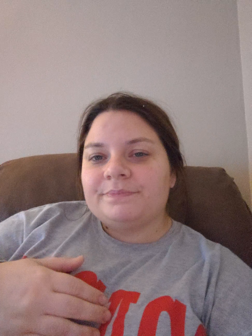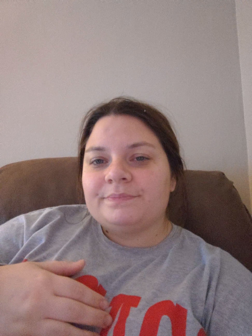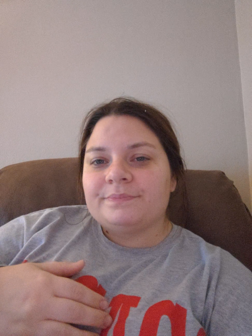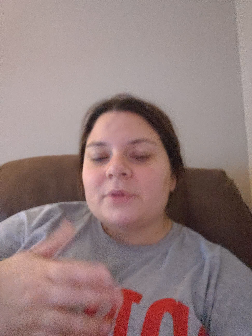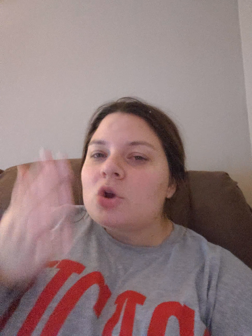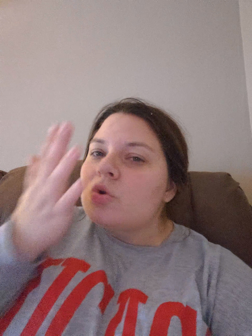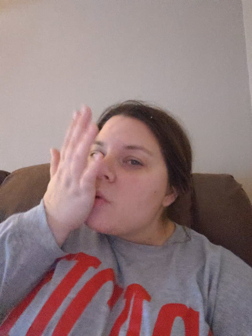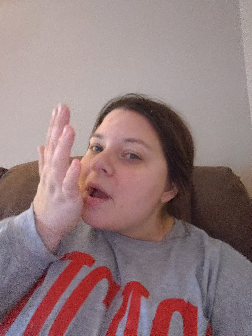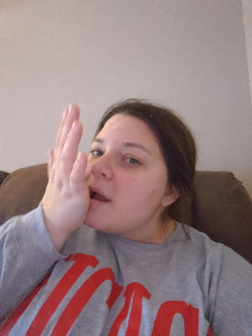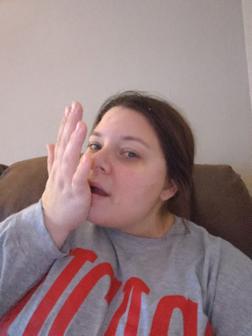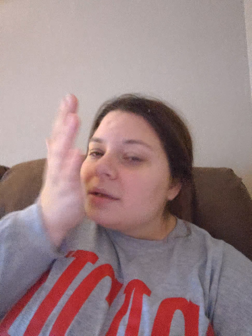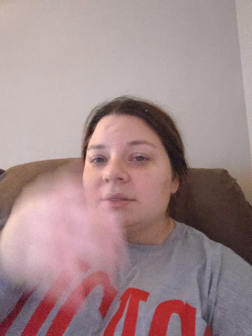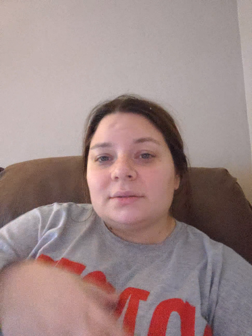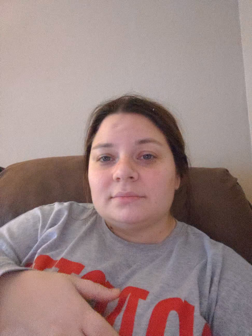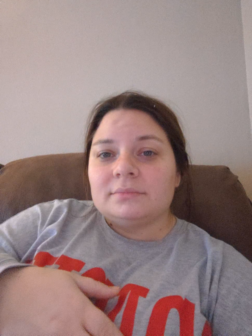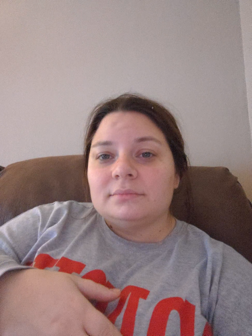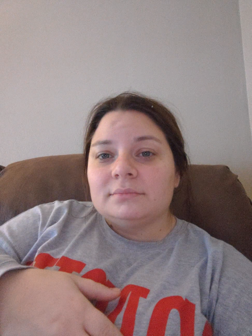grass